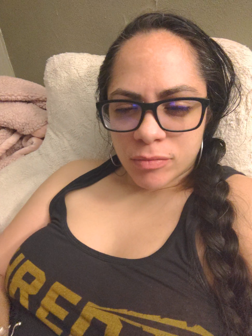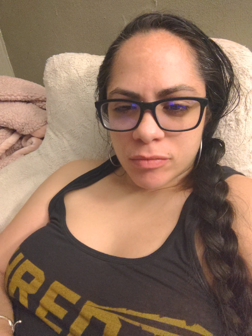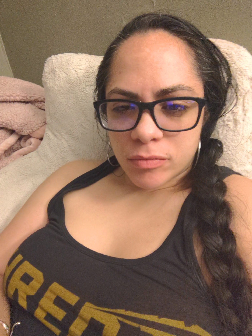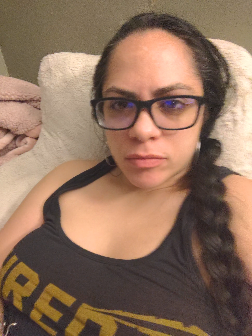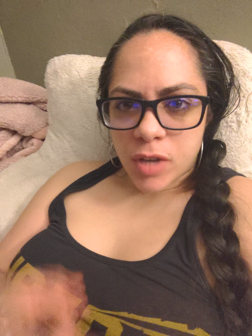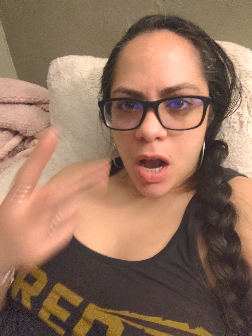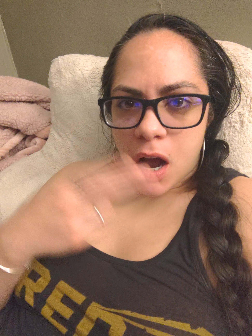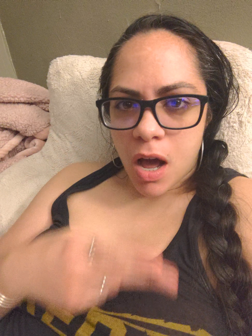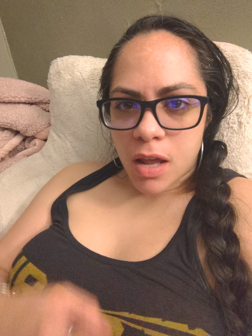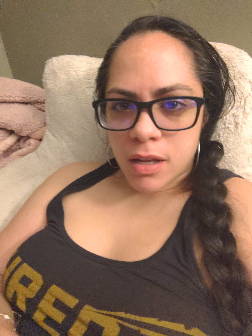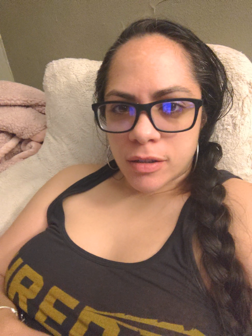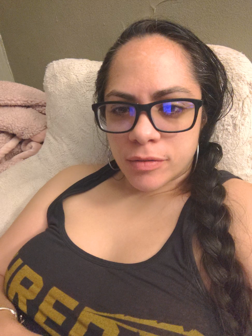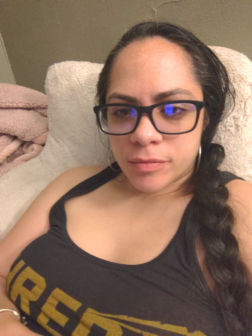cut